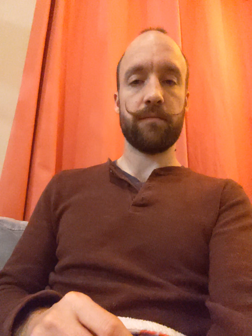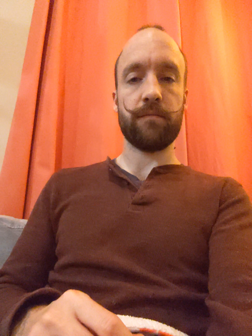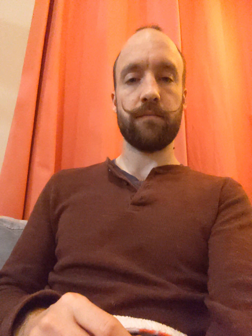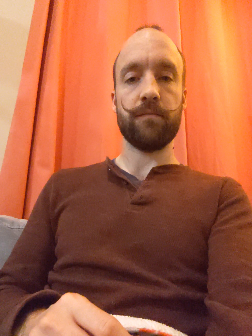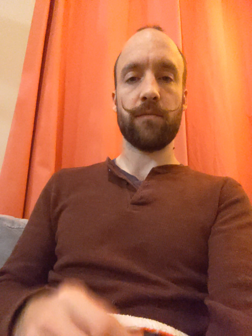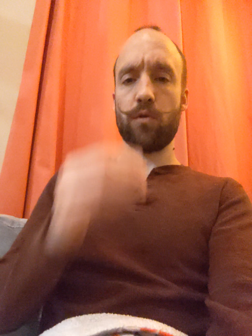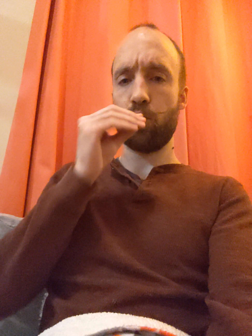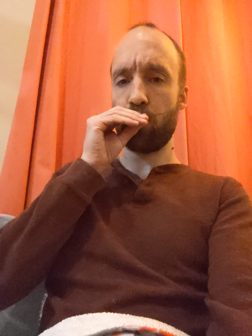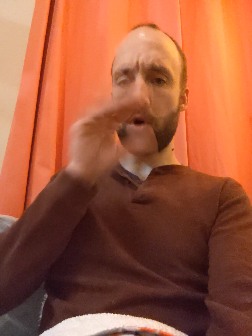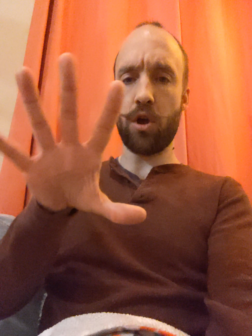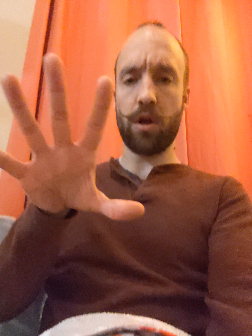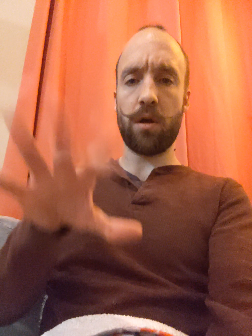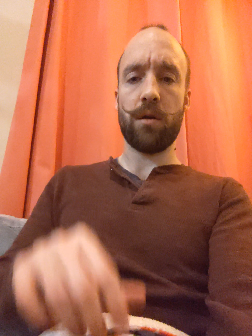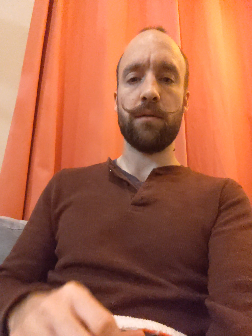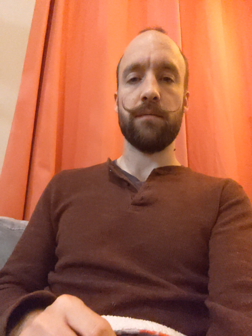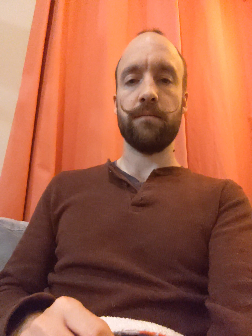blow